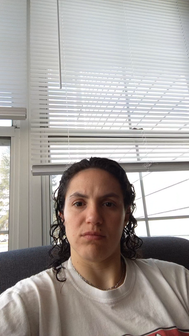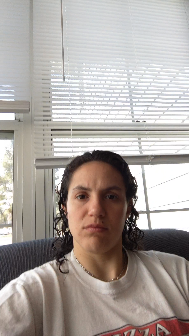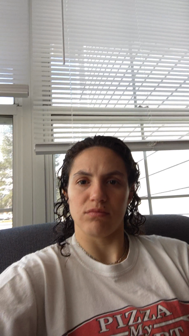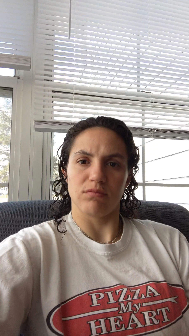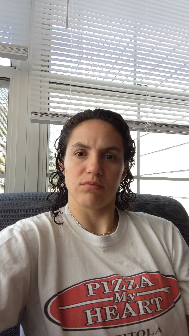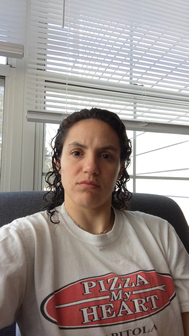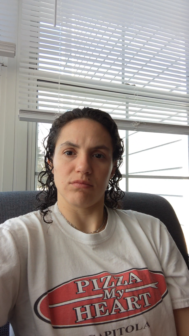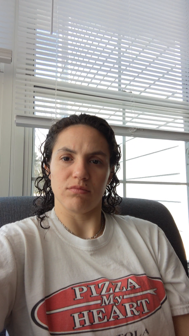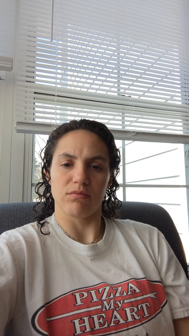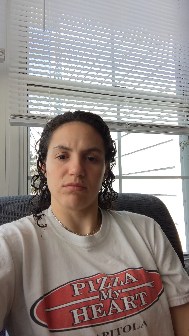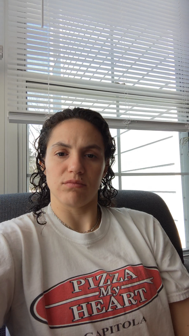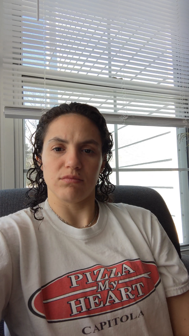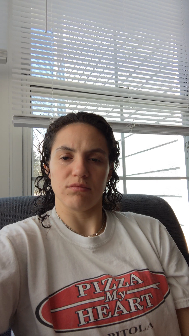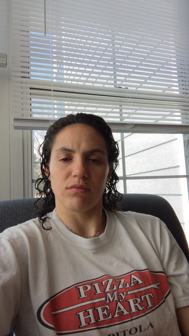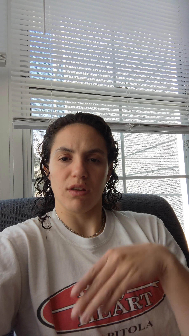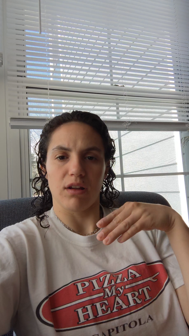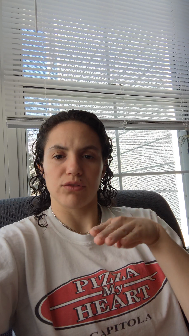enter